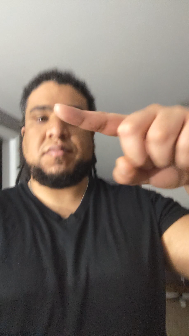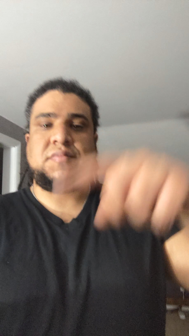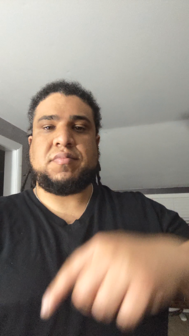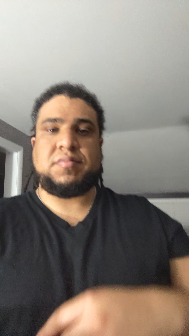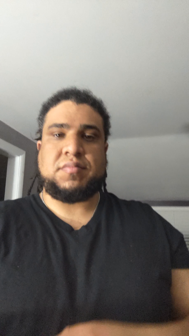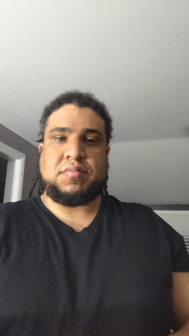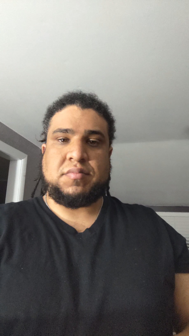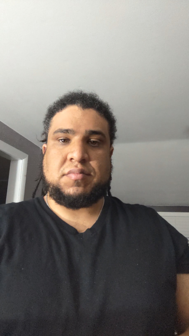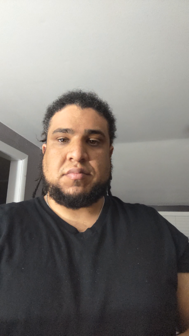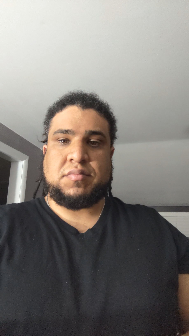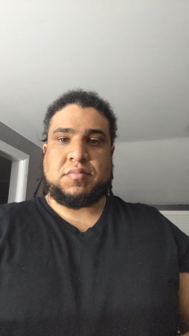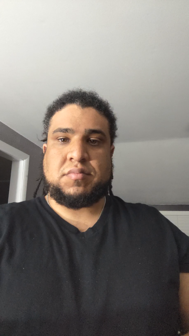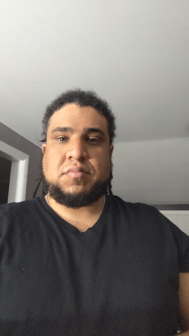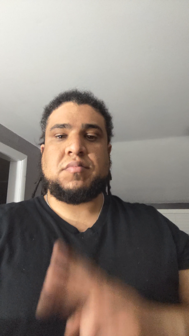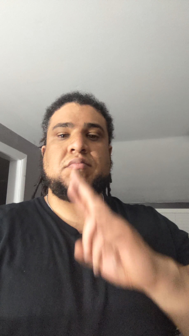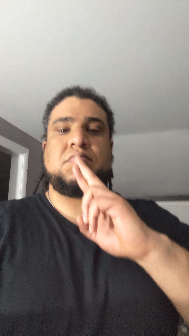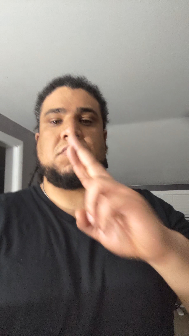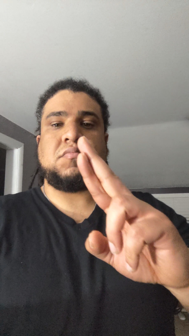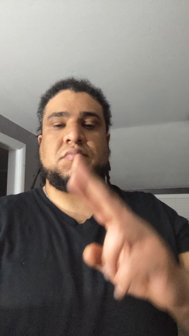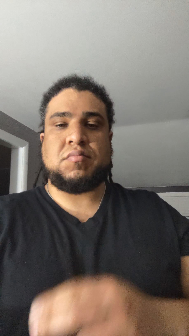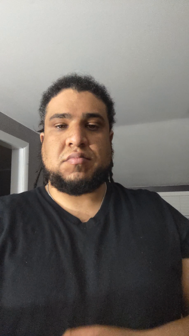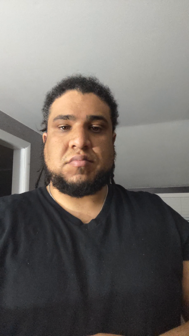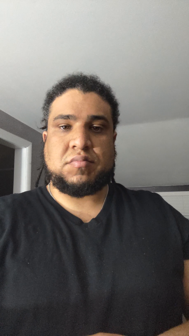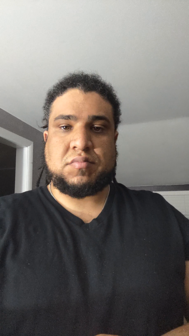are